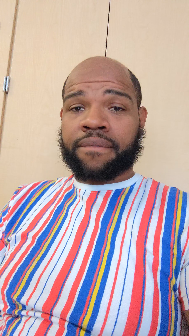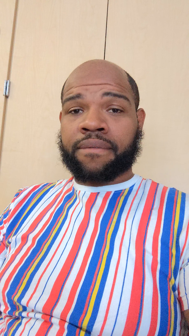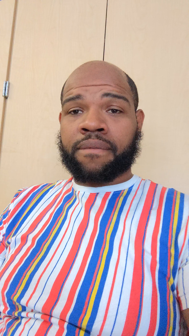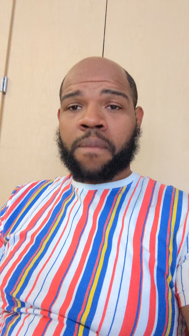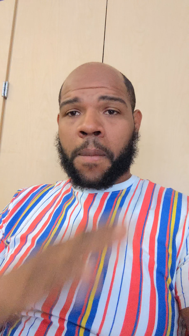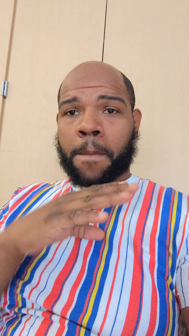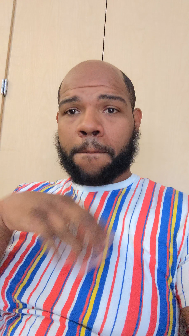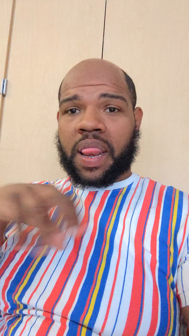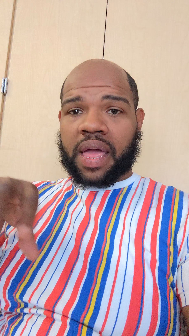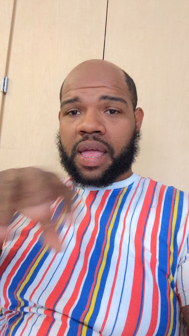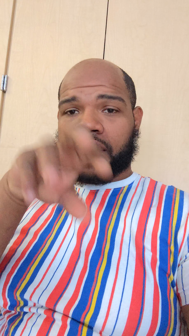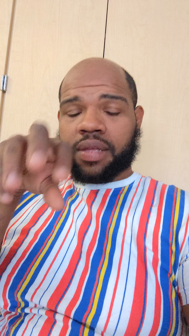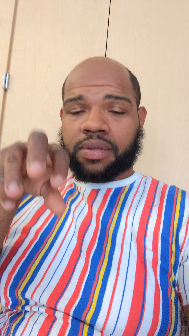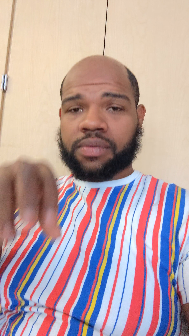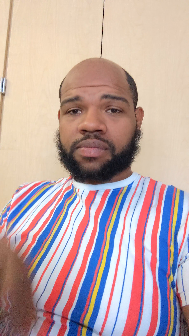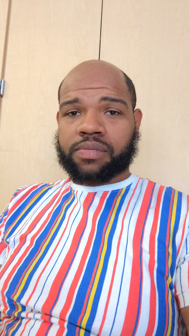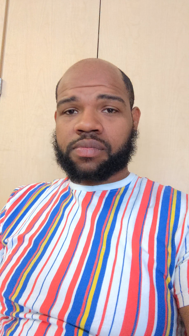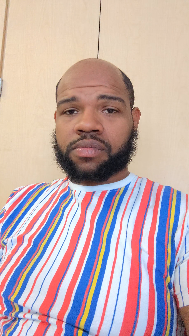block